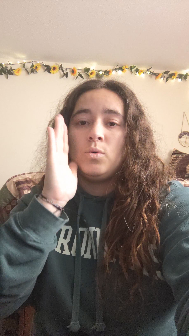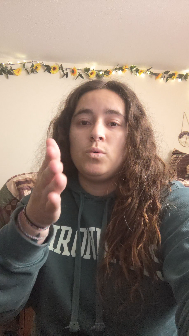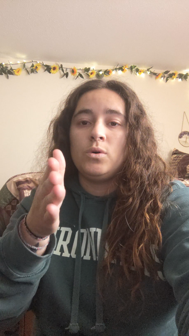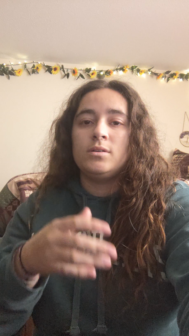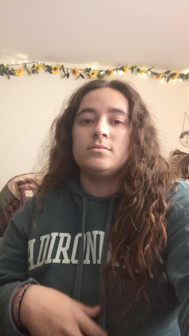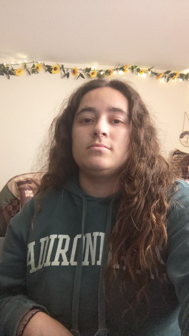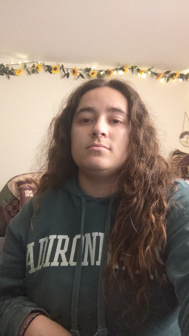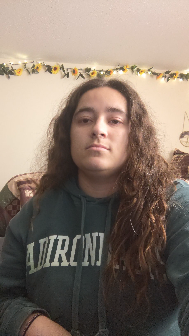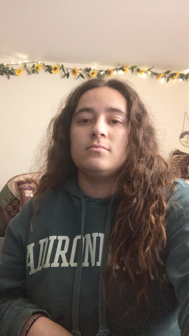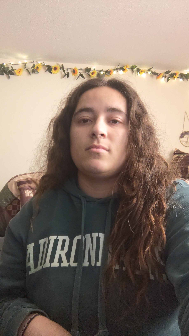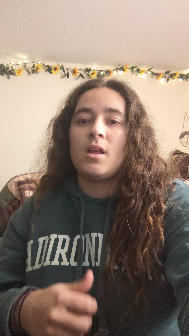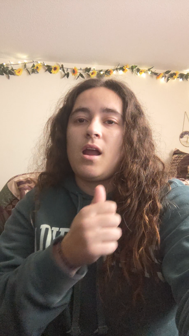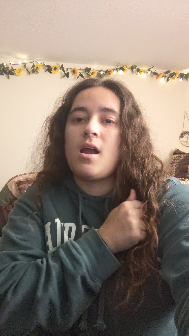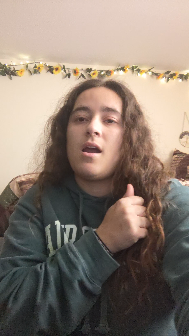hug